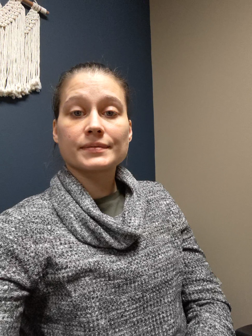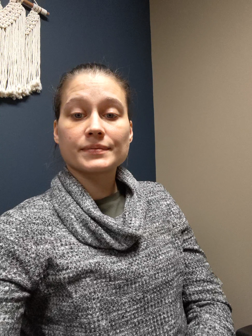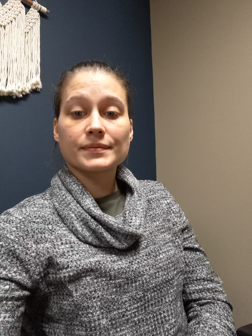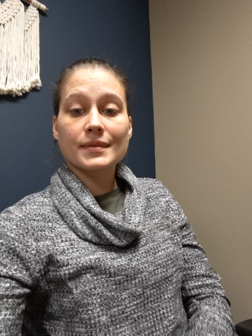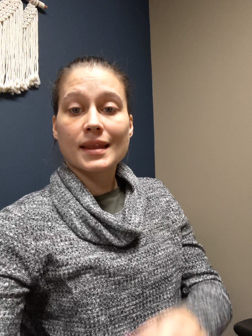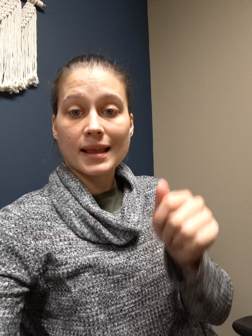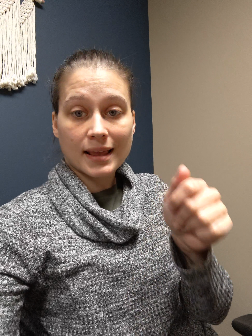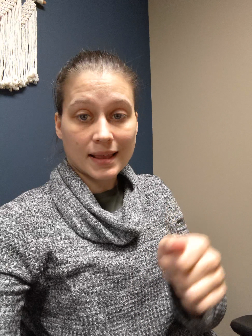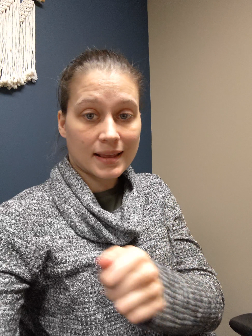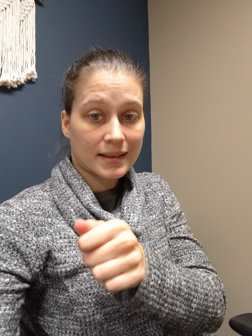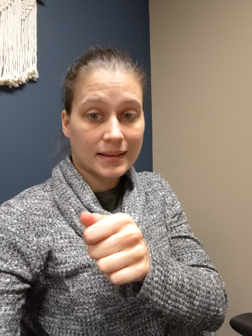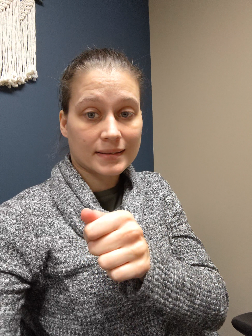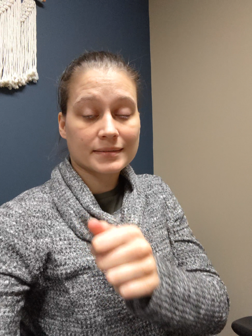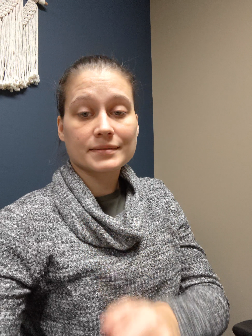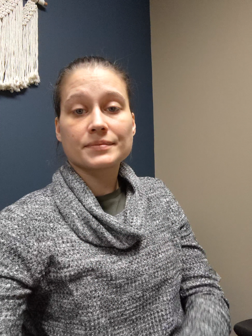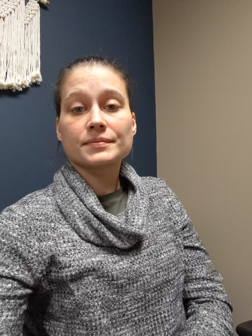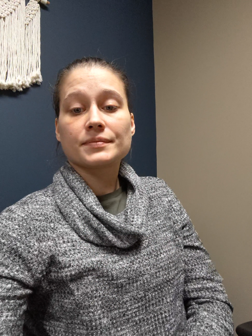hide